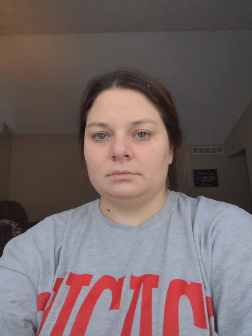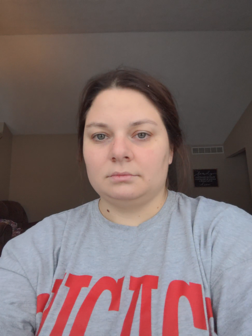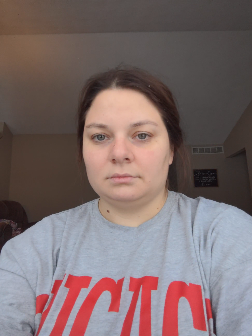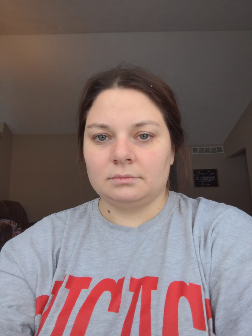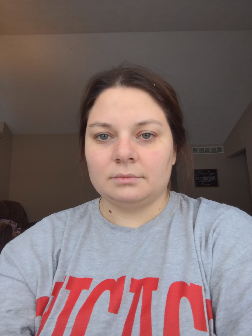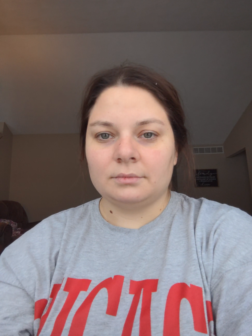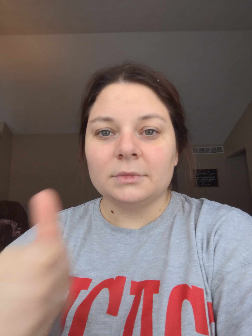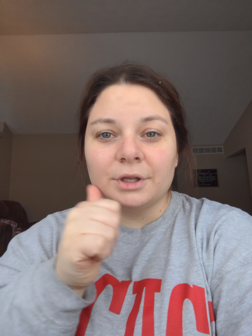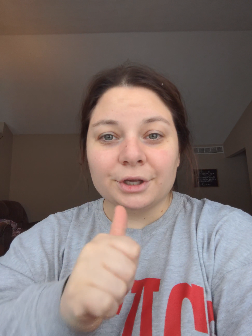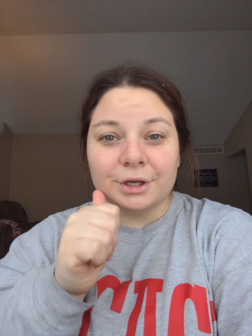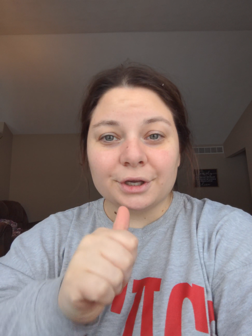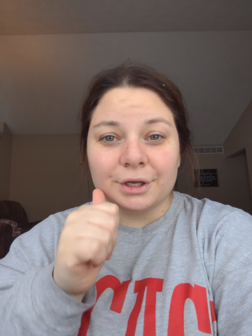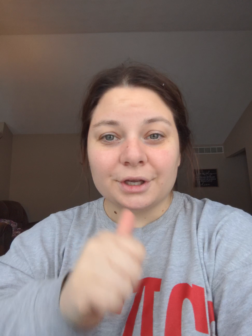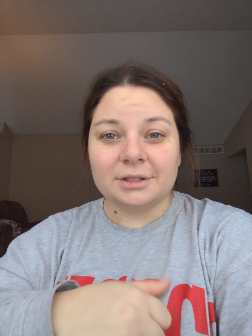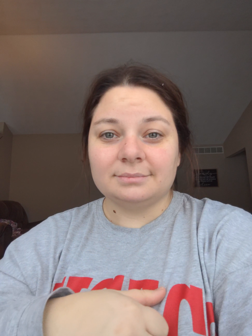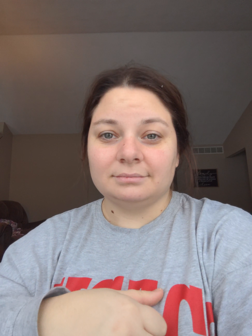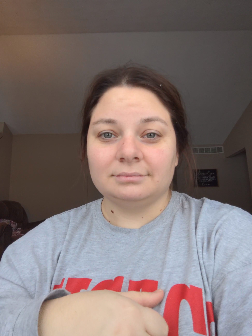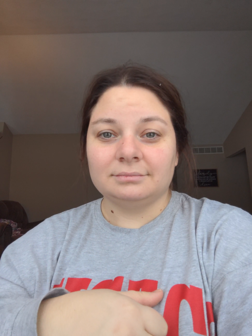girl